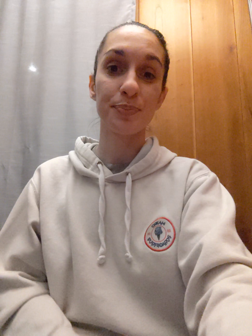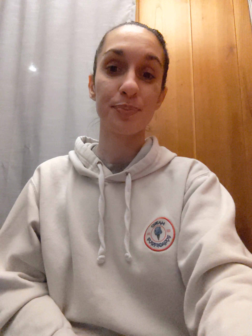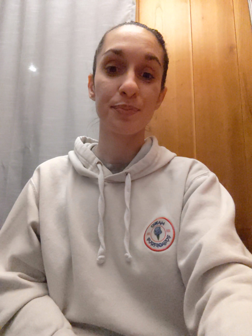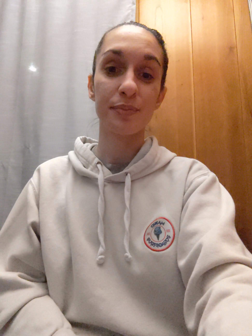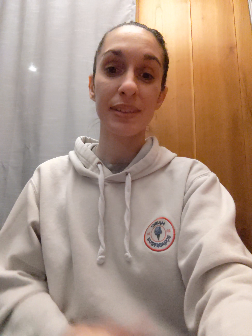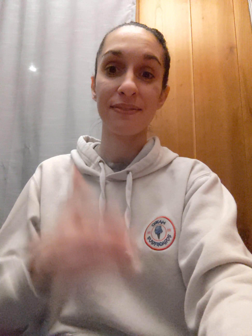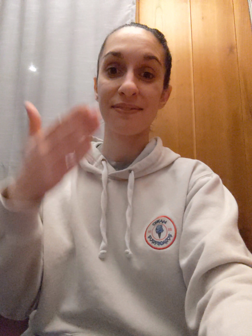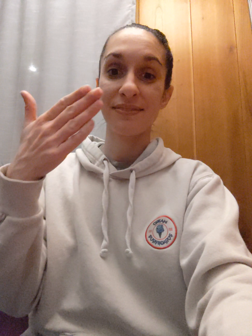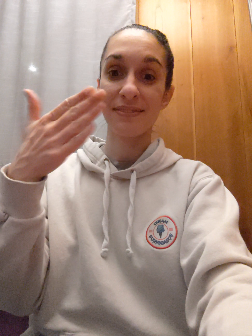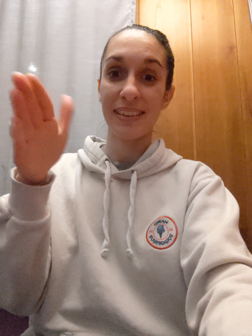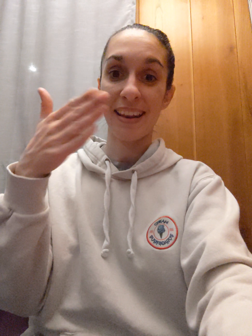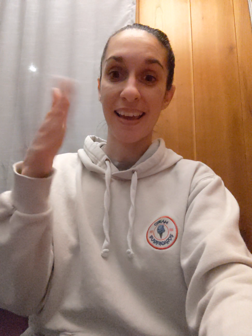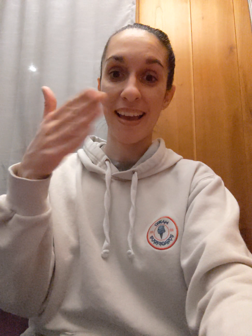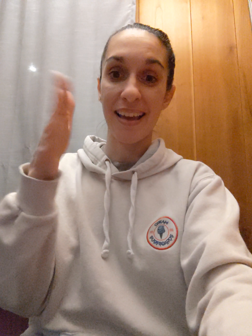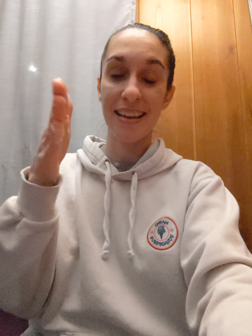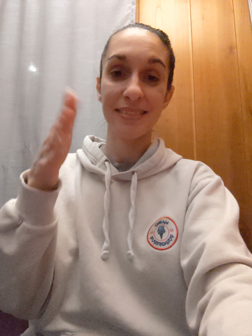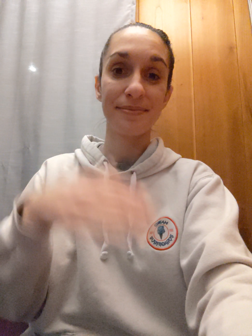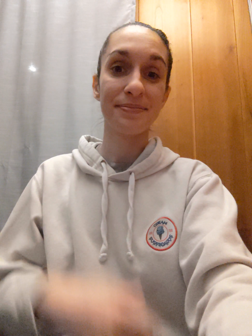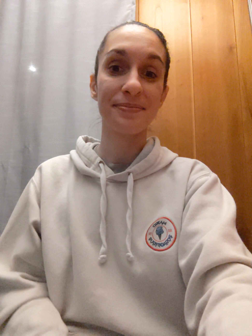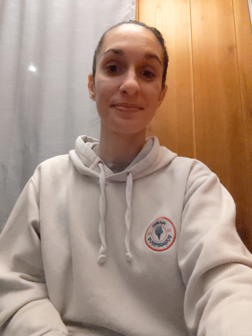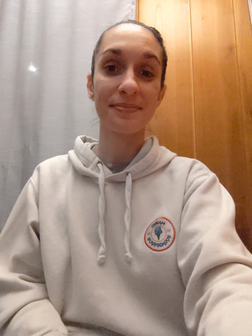flag